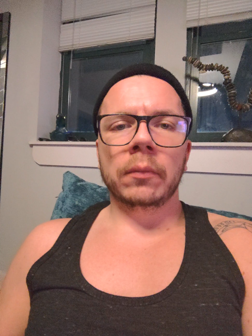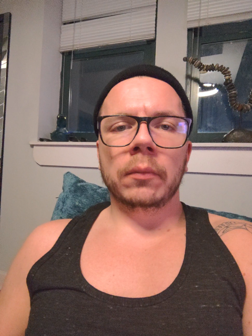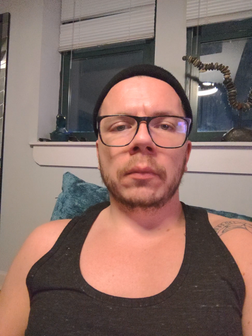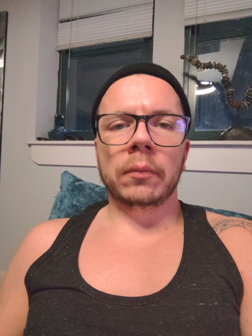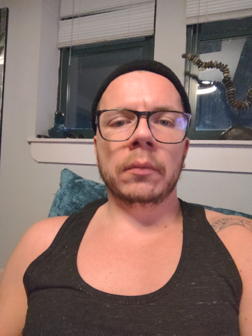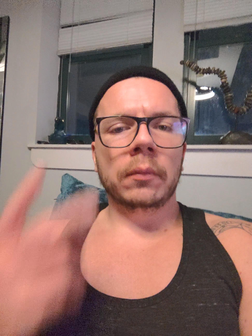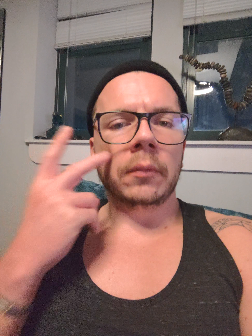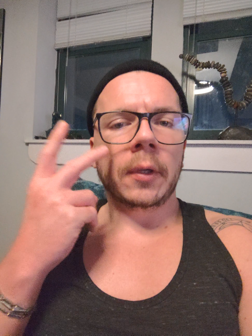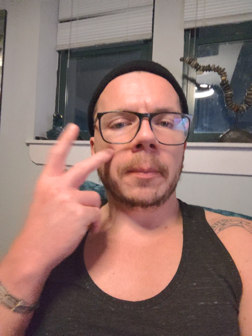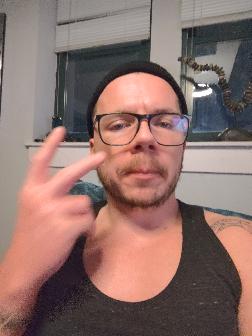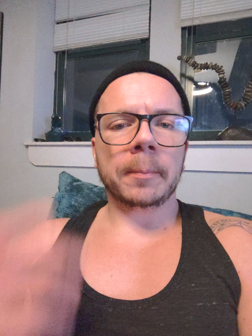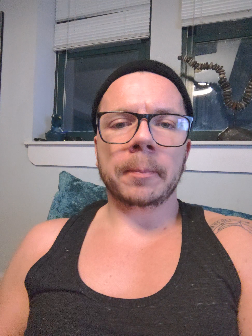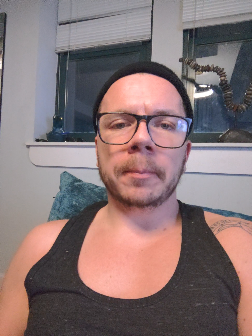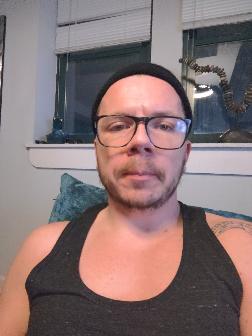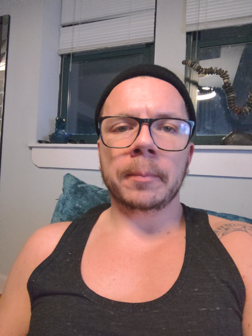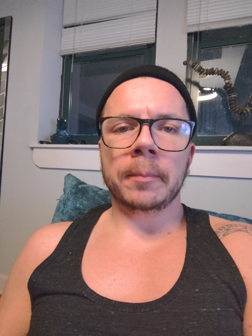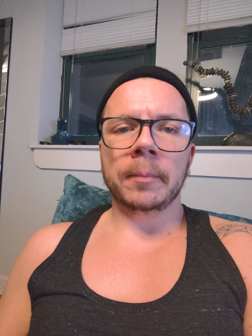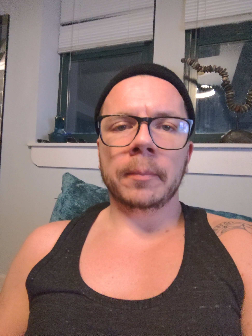see